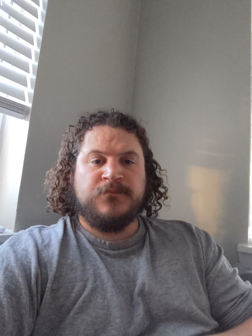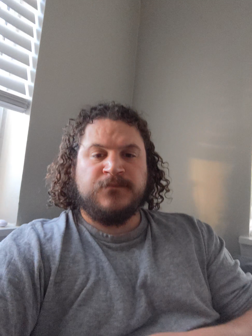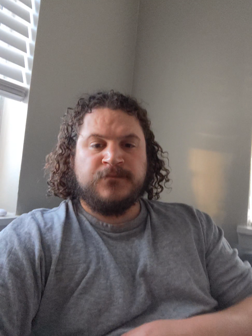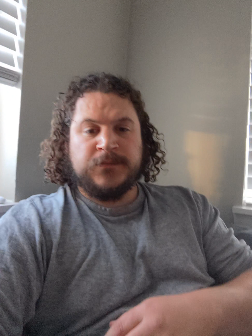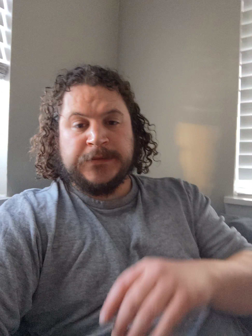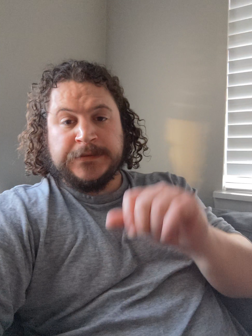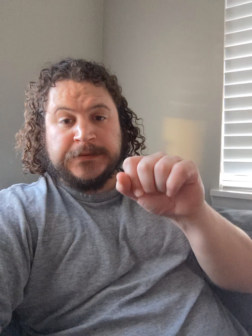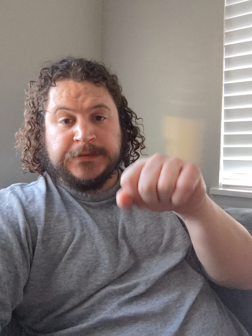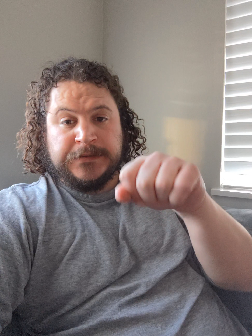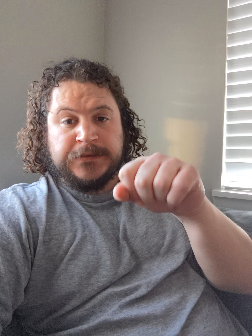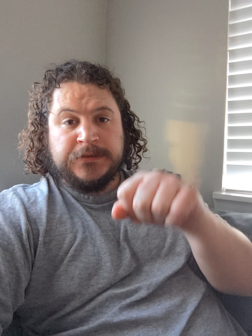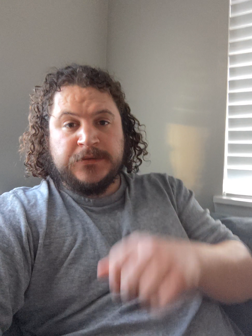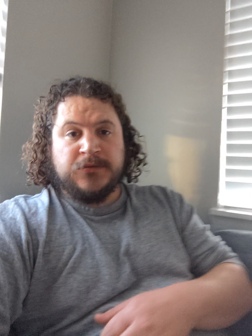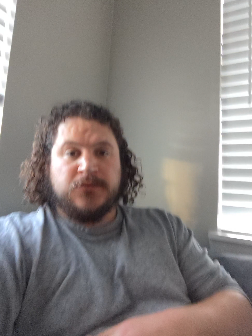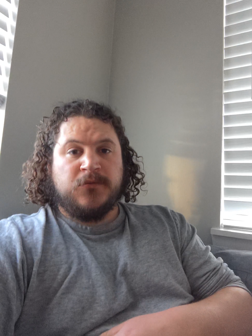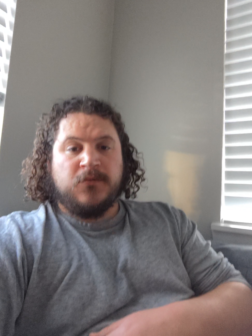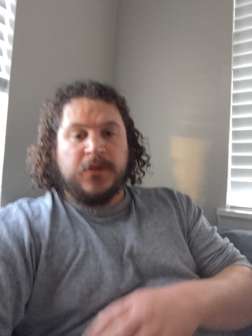yes